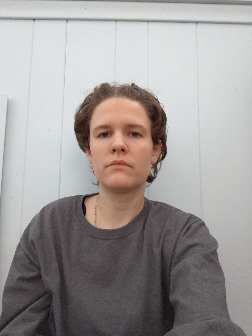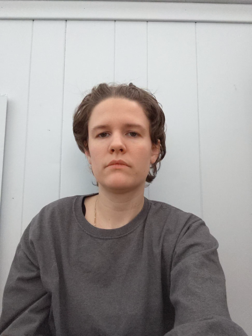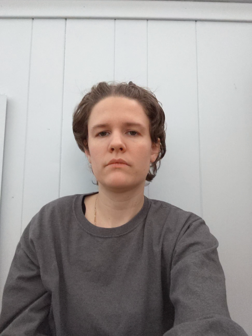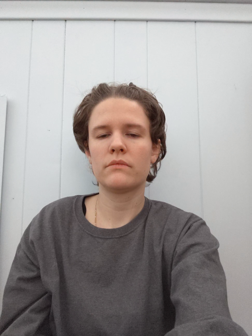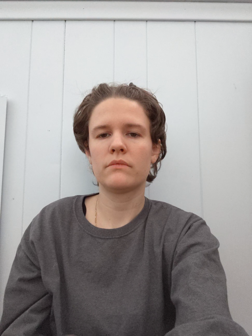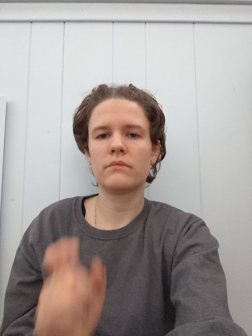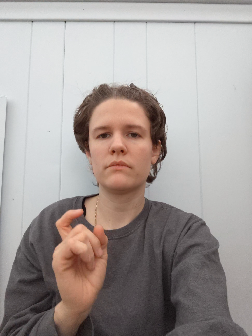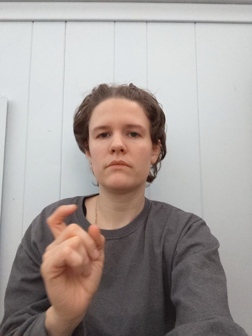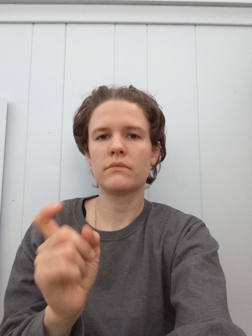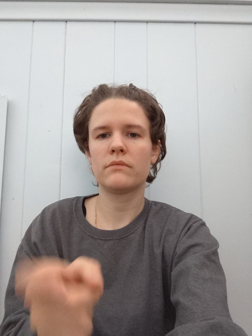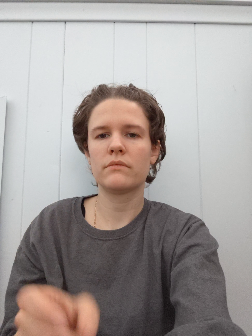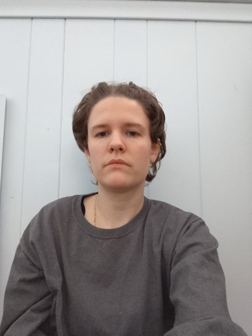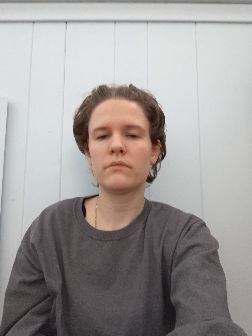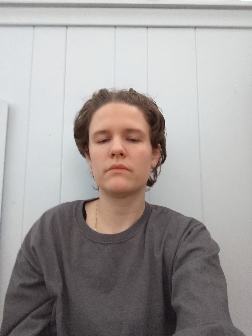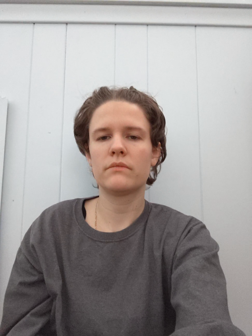give